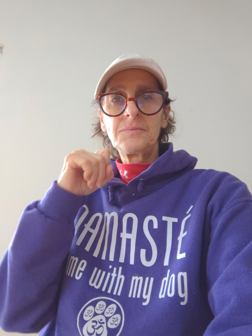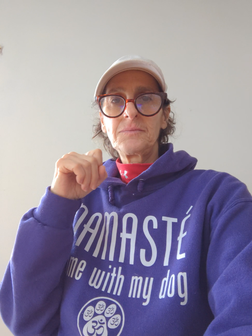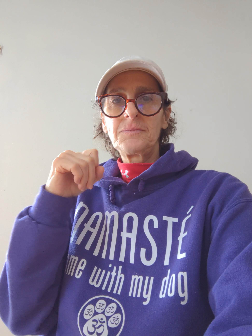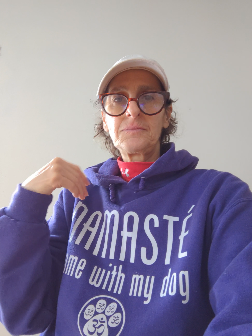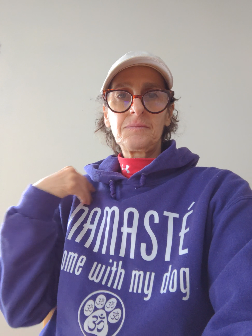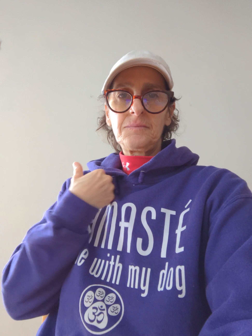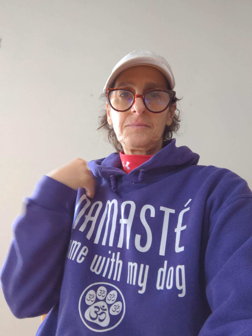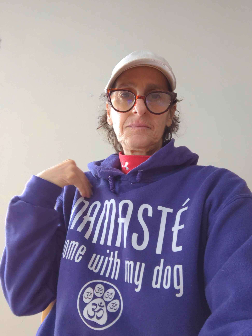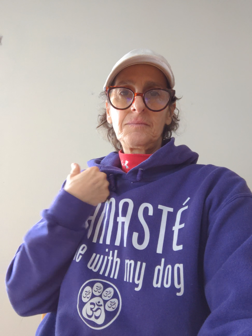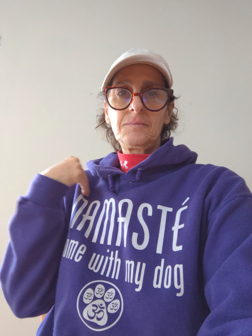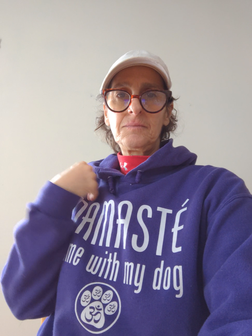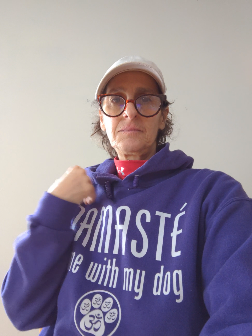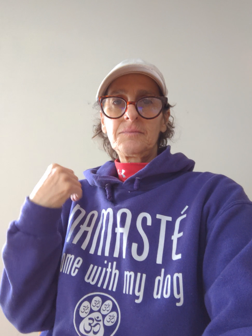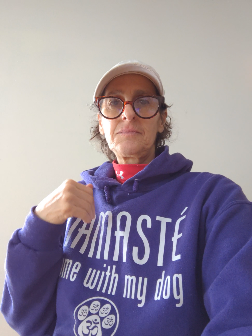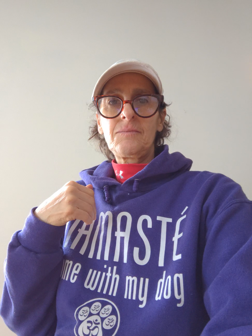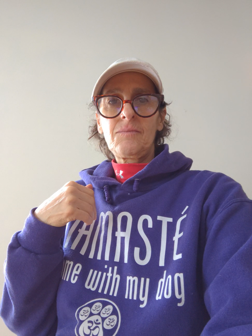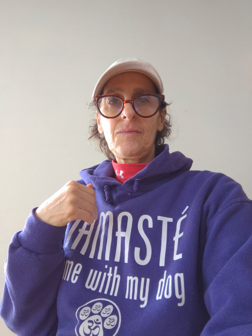animal